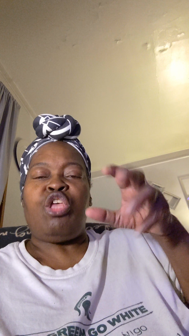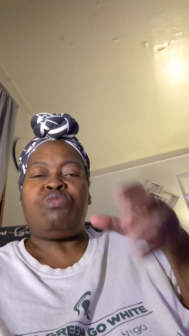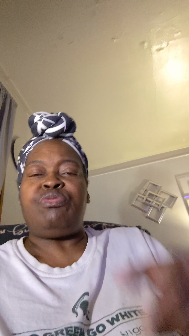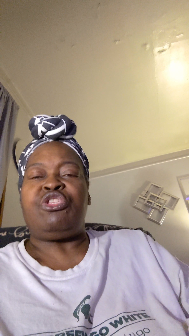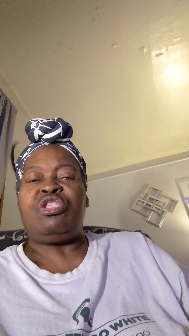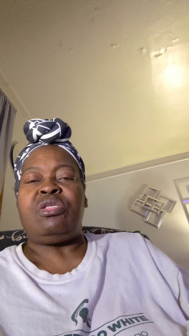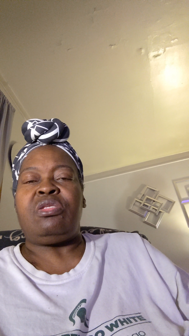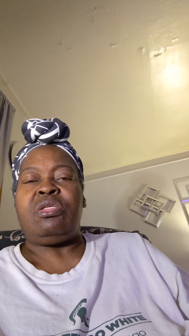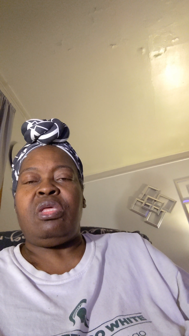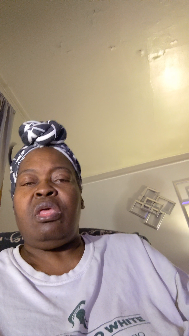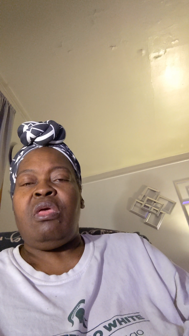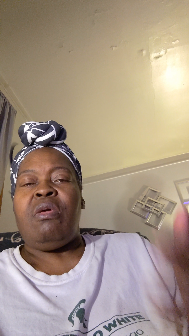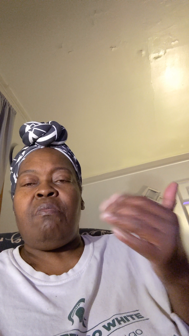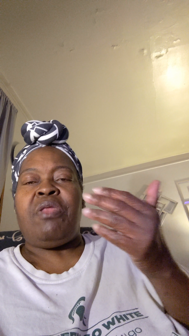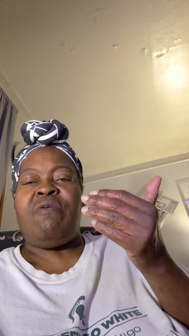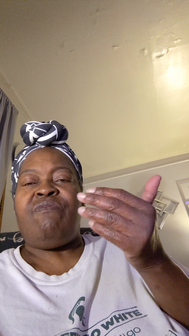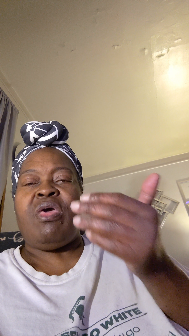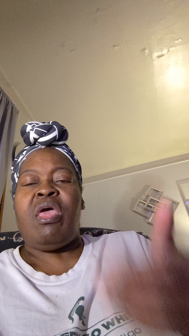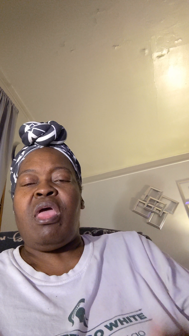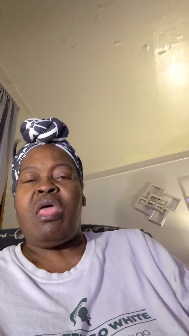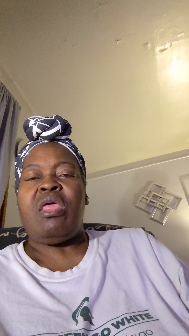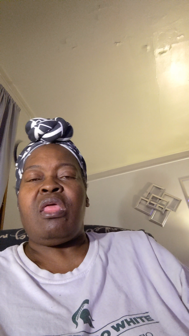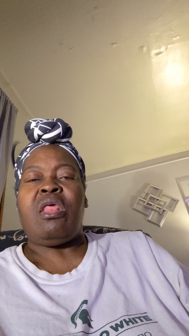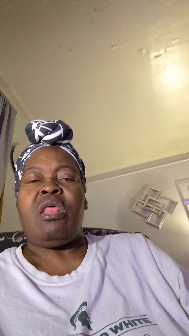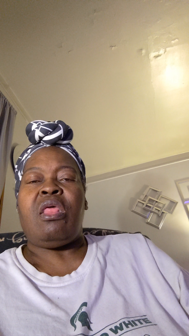butterfly